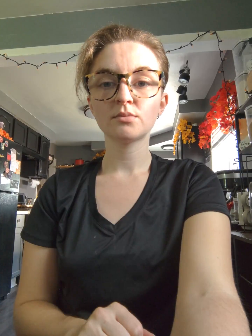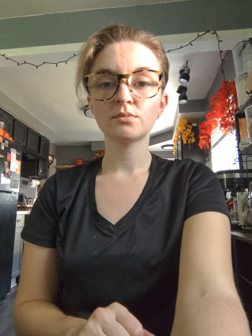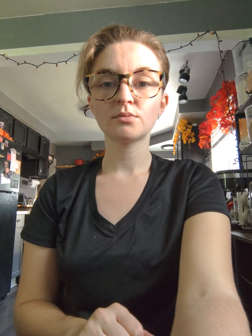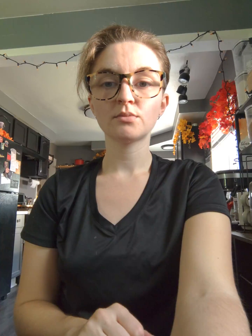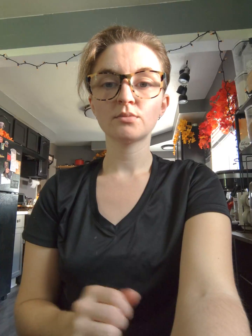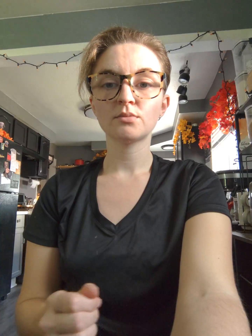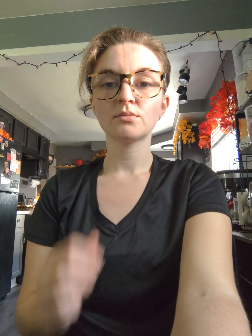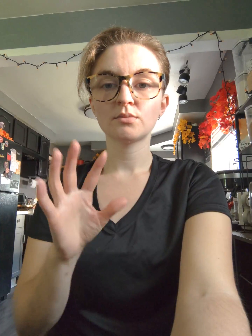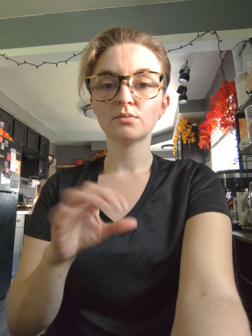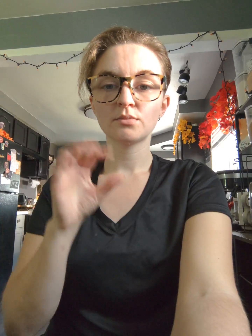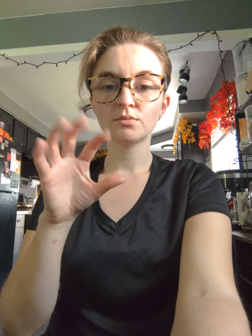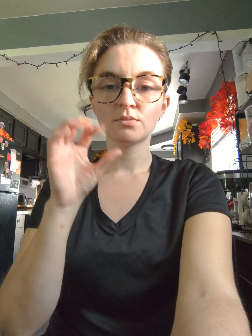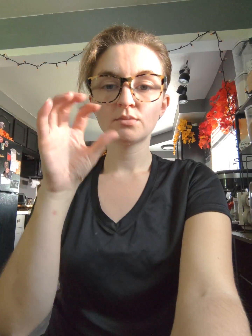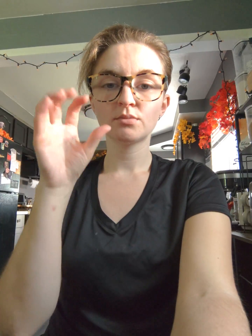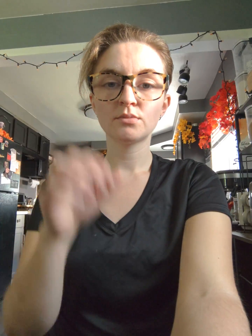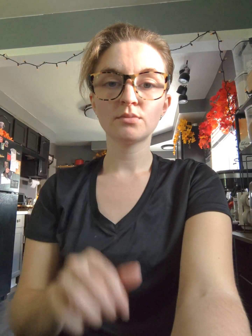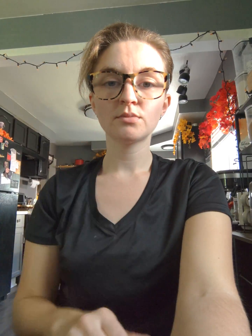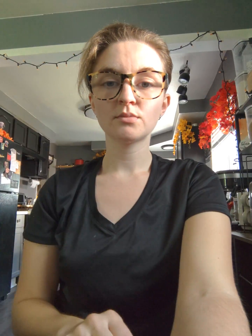climb